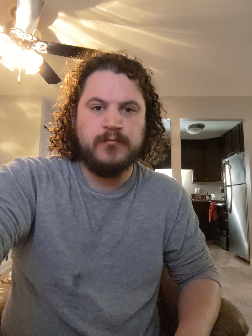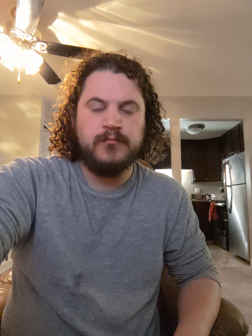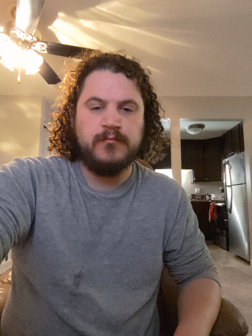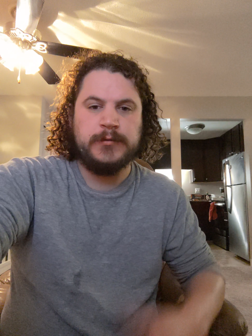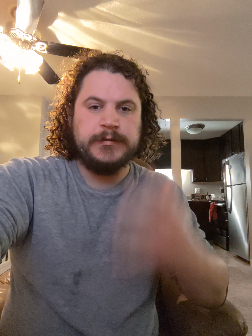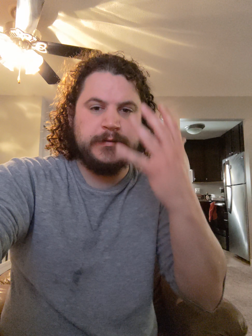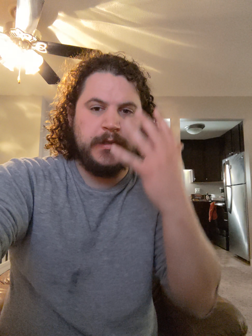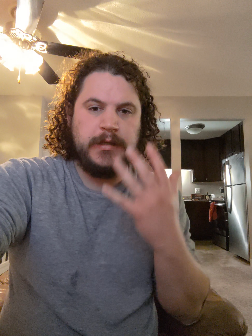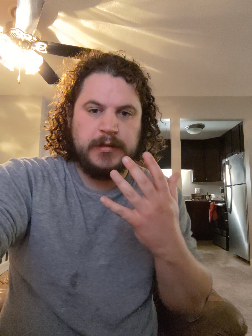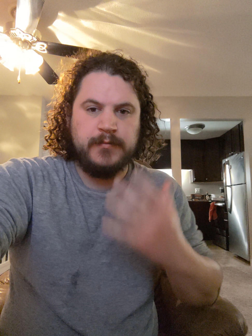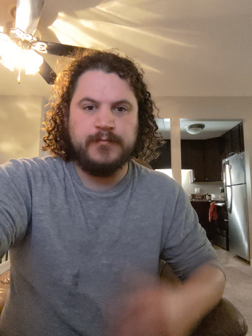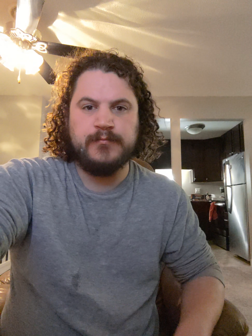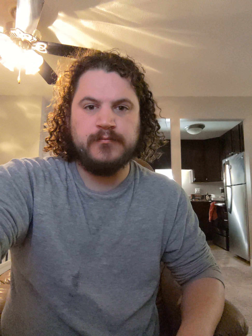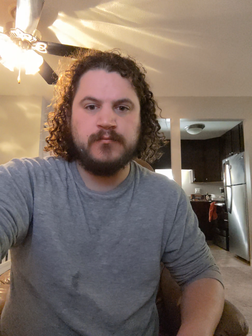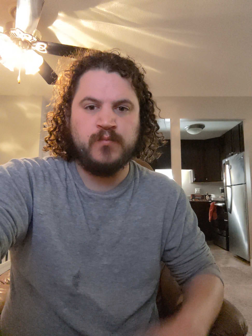sad